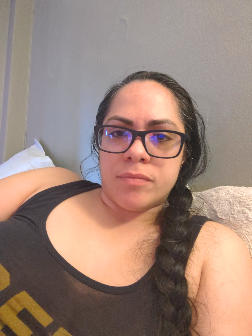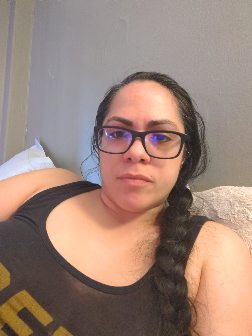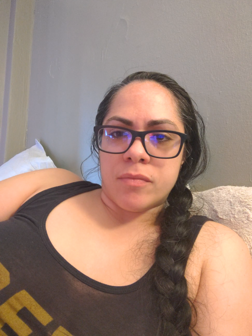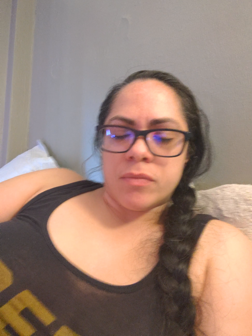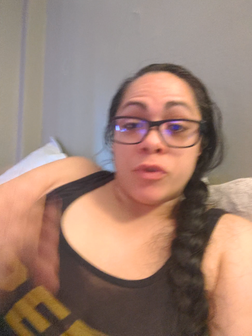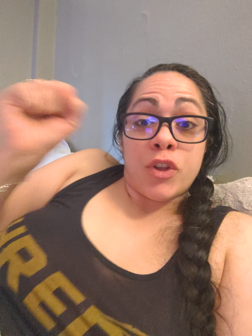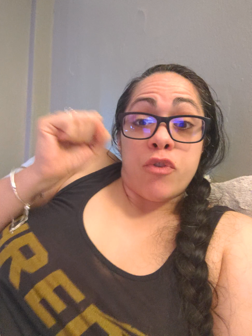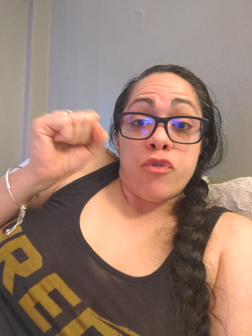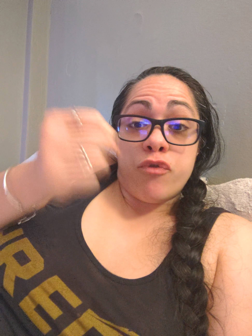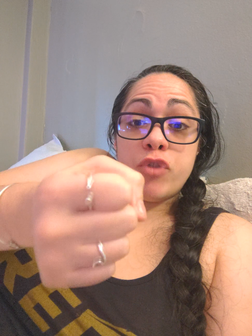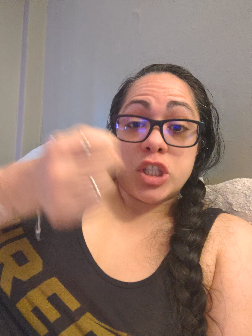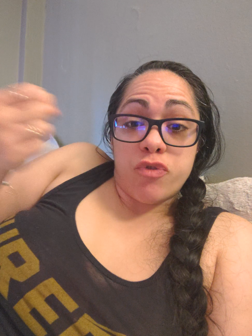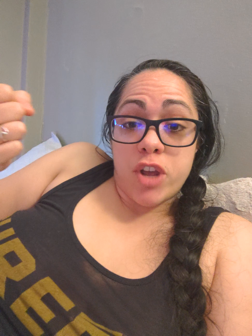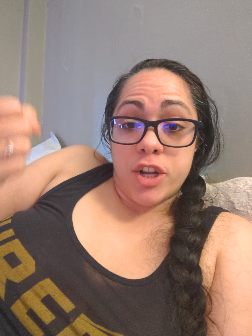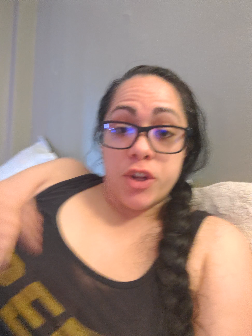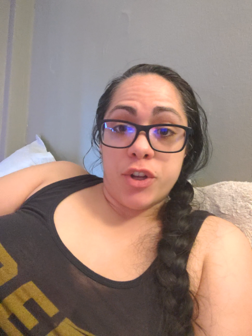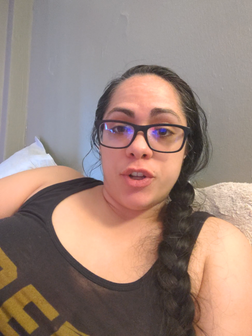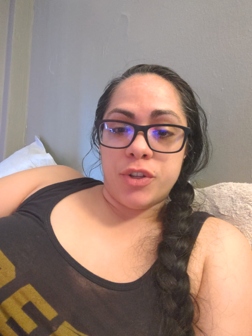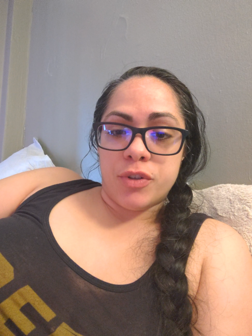refrigerator